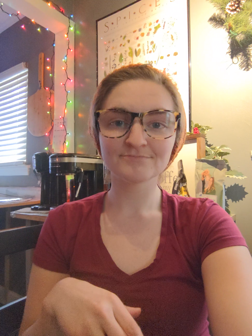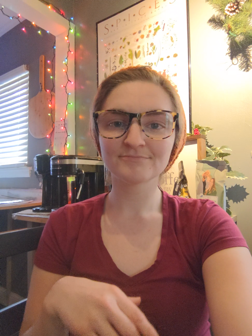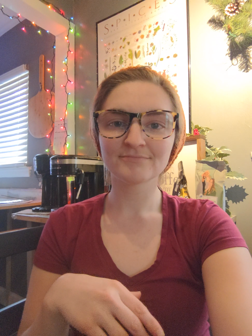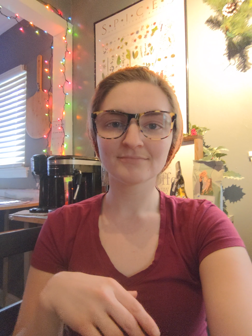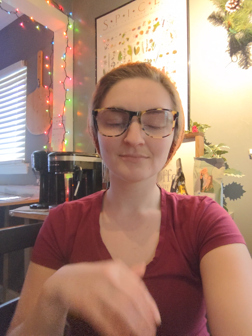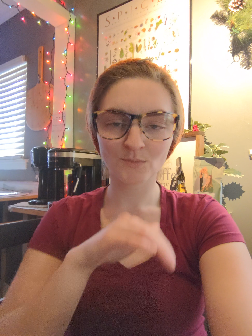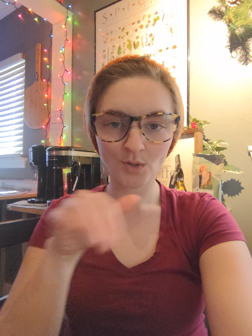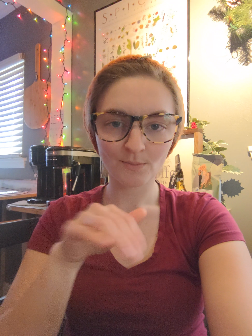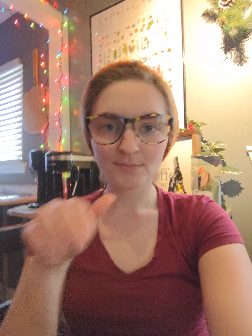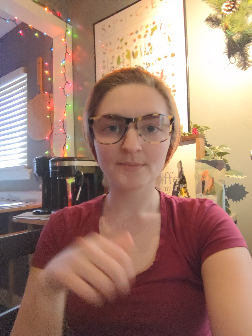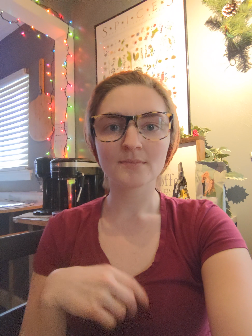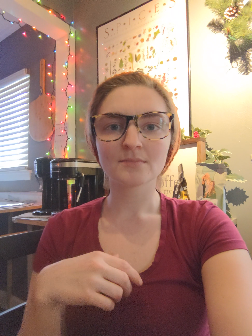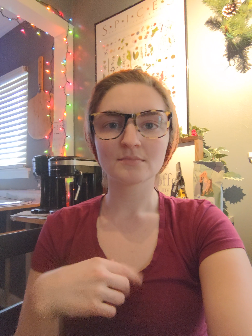pool